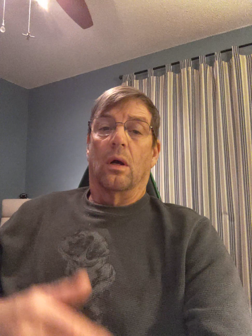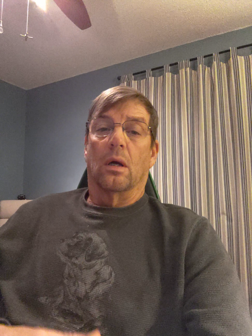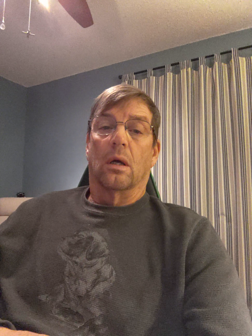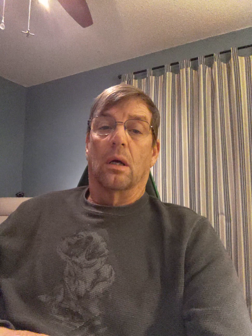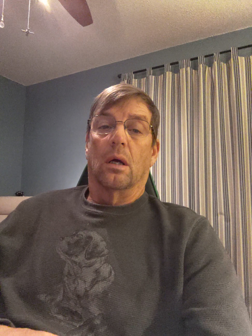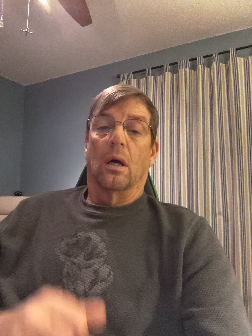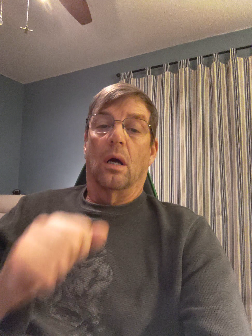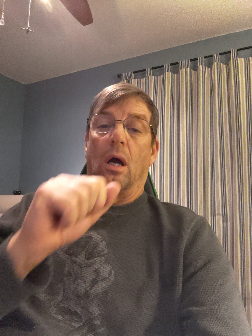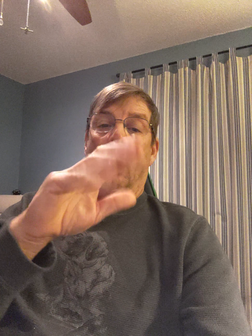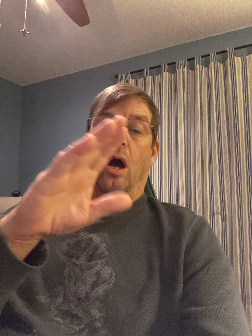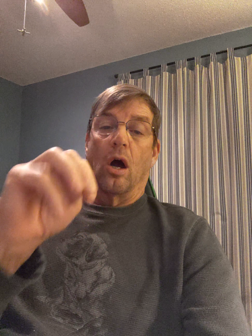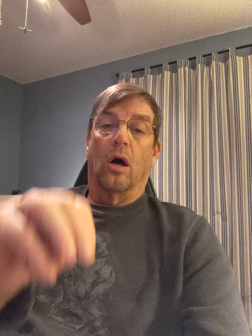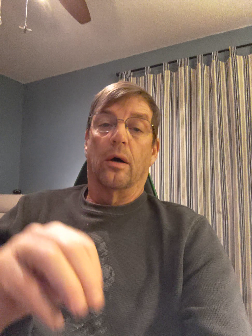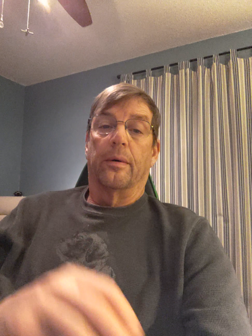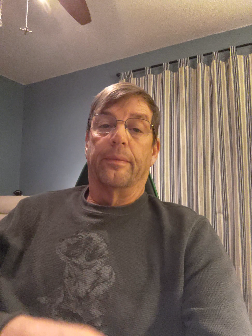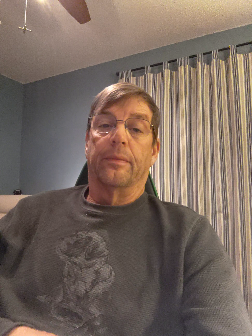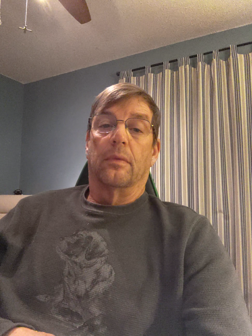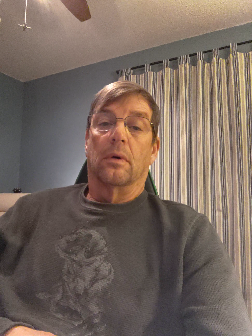arm